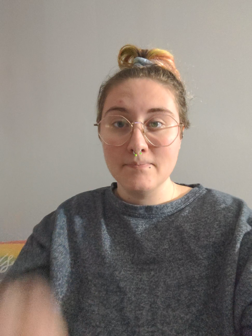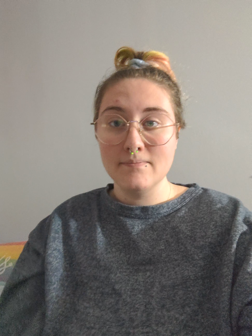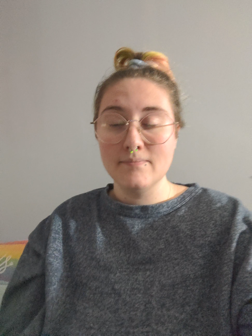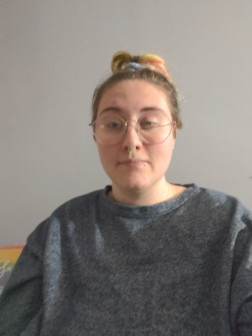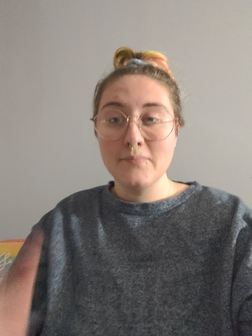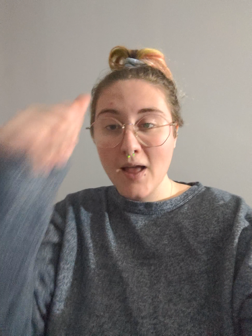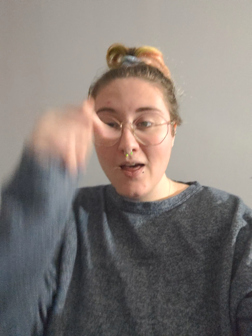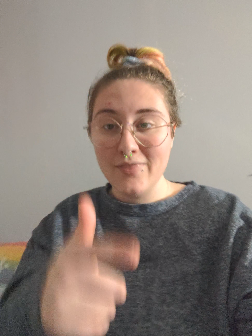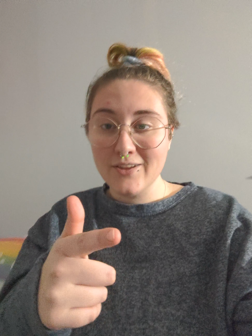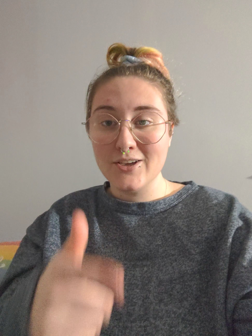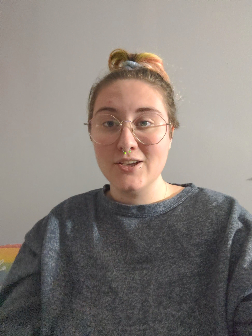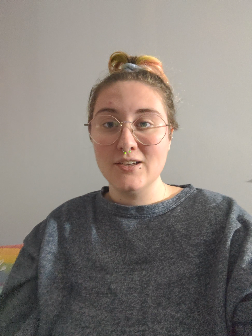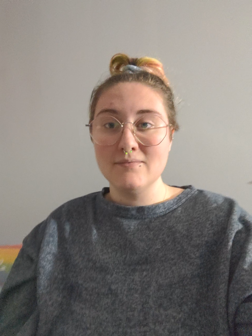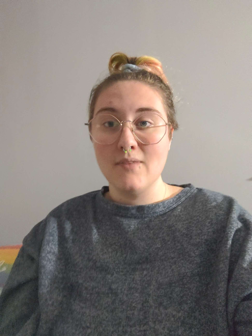brother